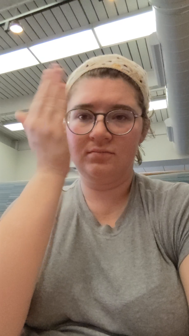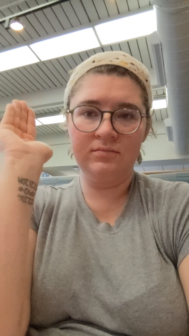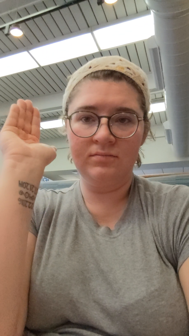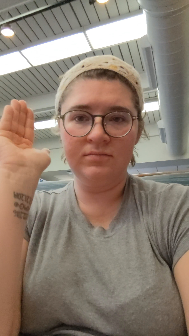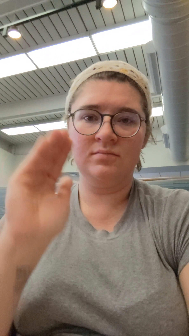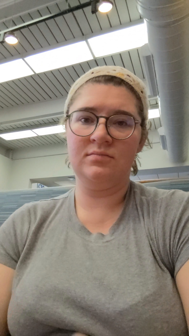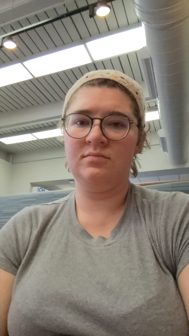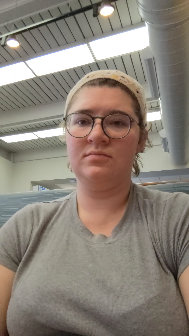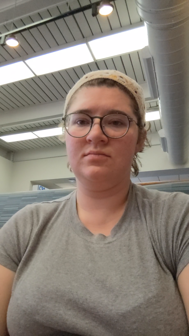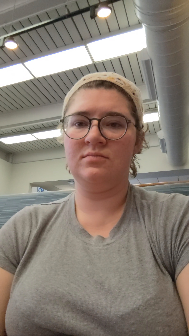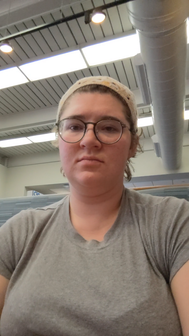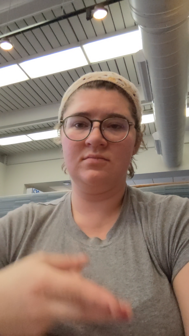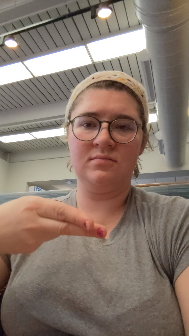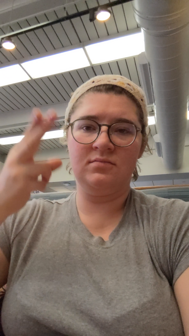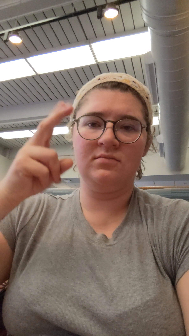high chair